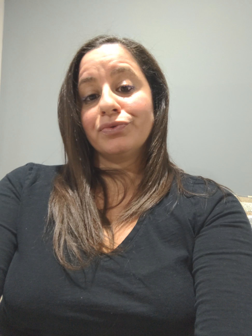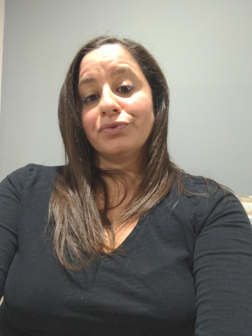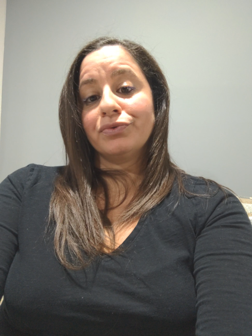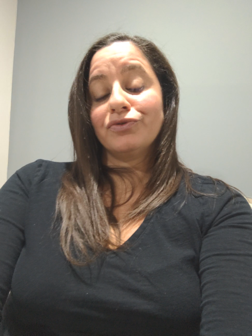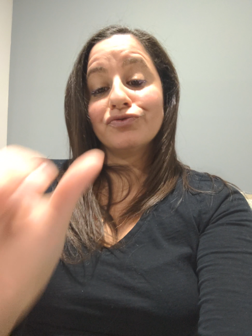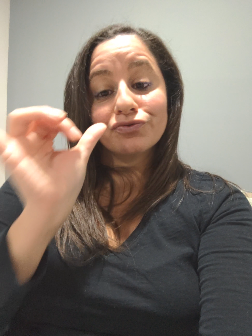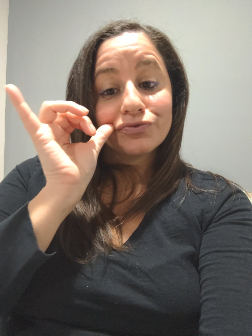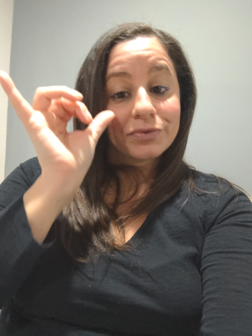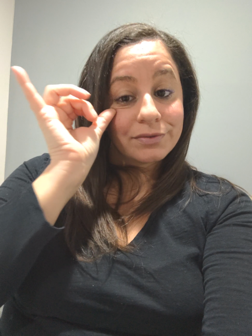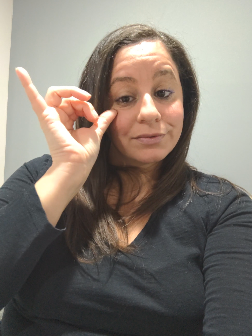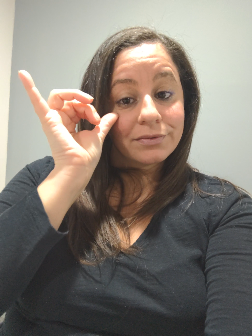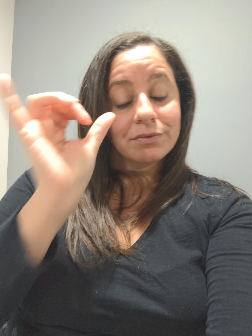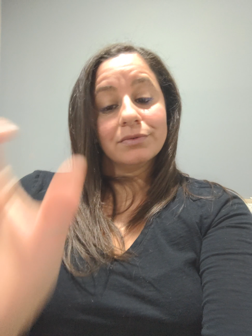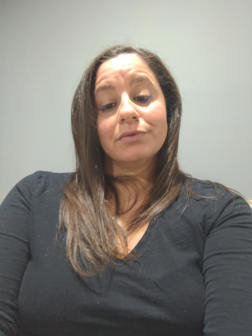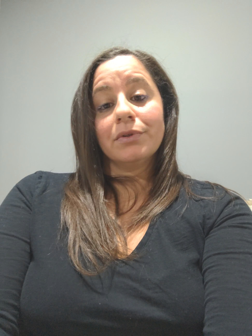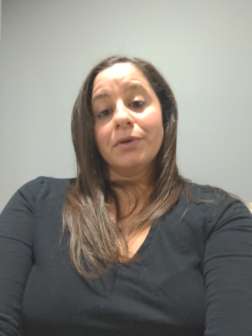yesterday